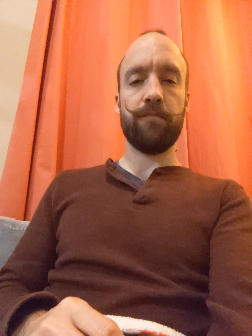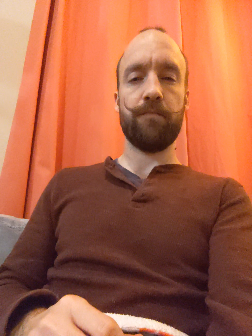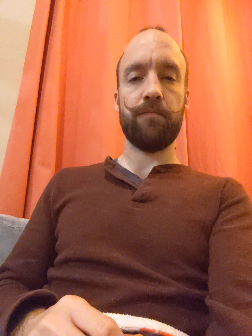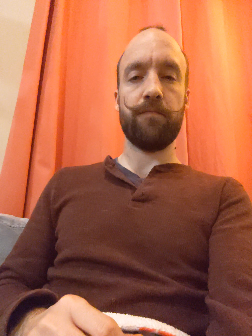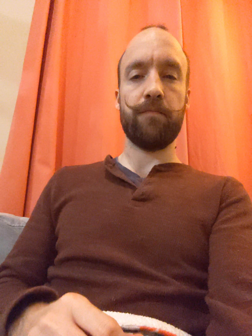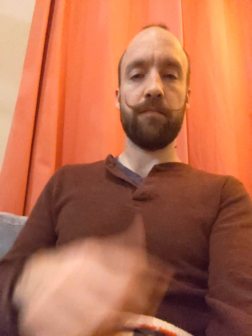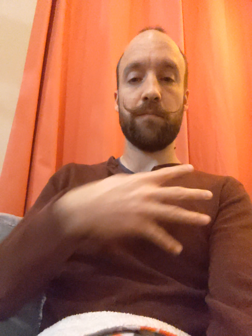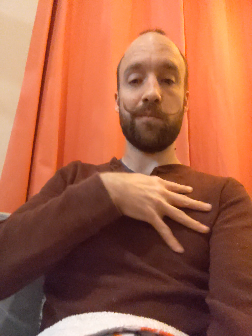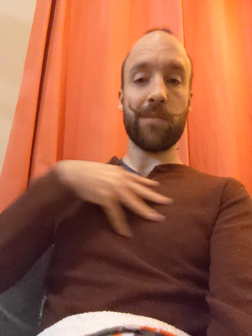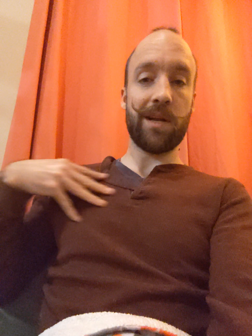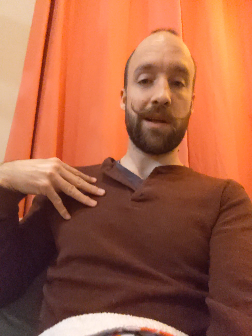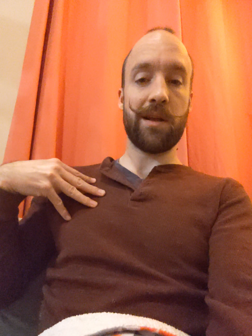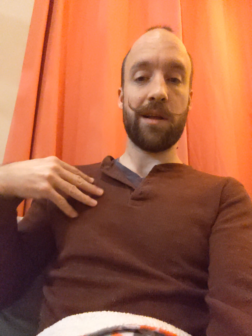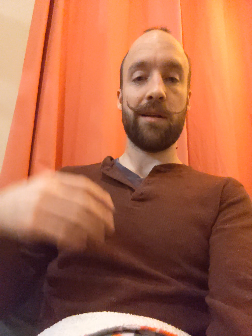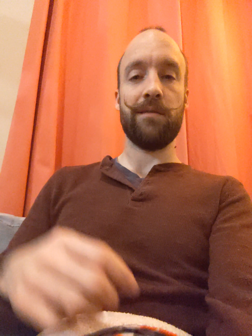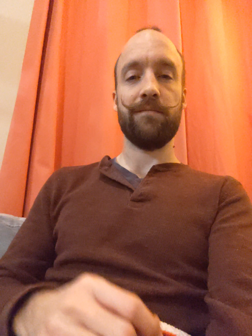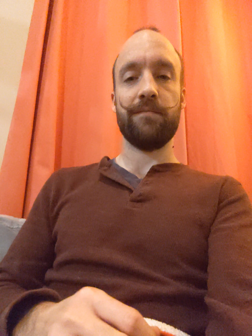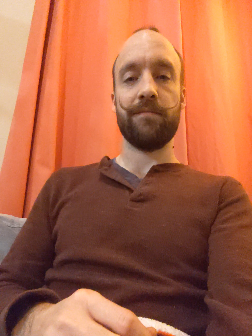zebra